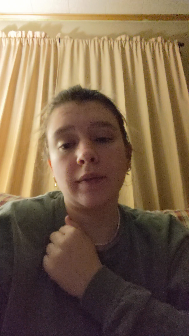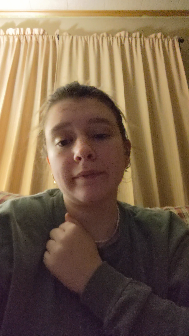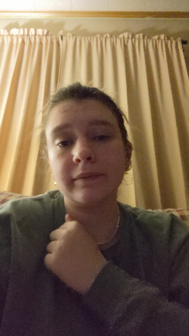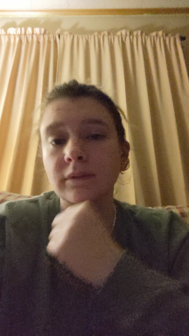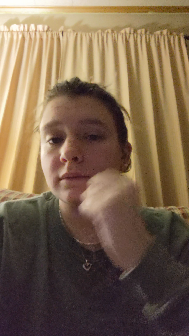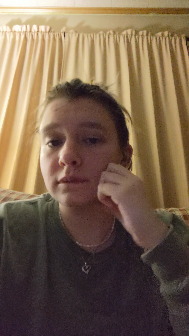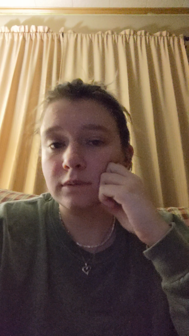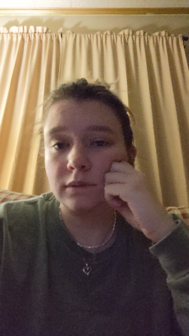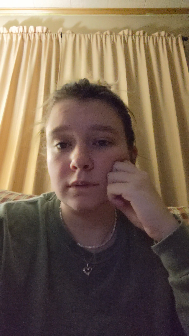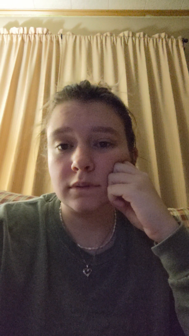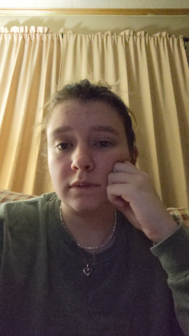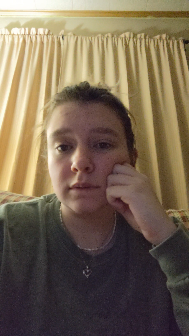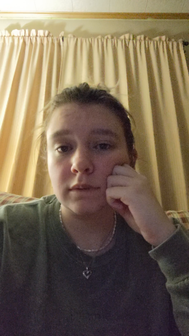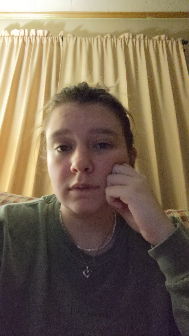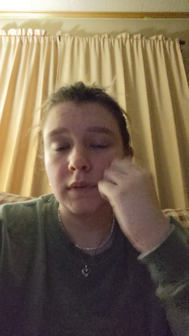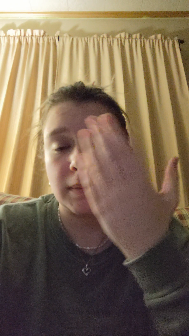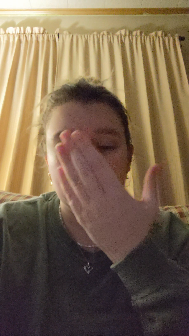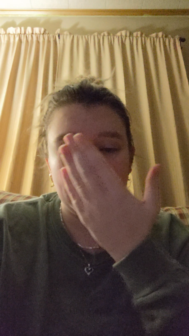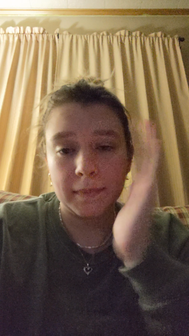peekaboo